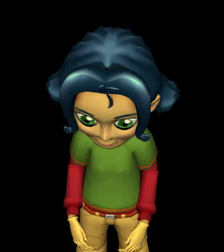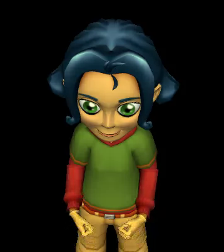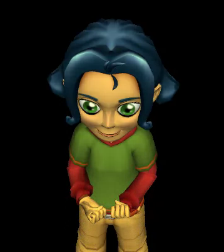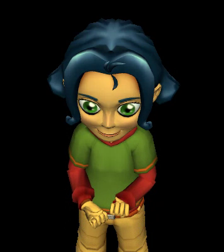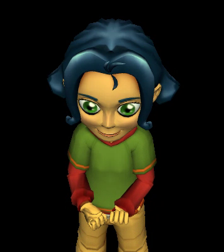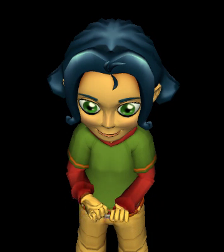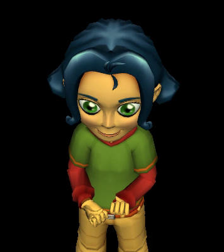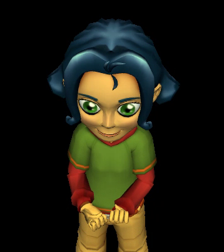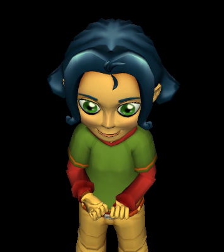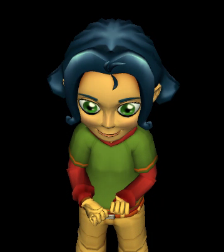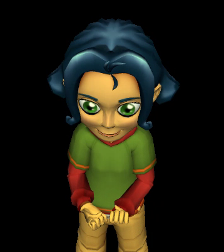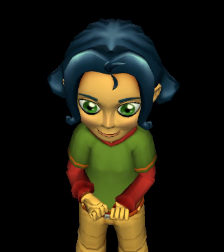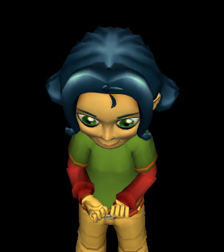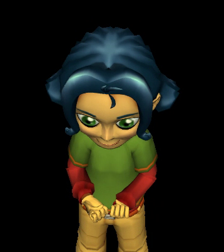يعاني